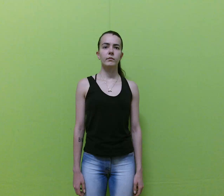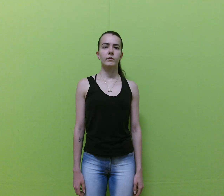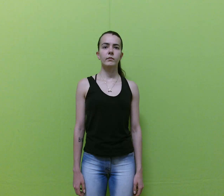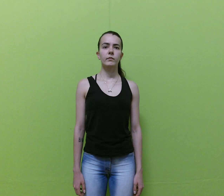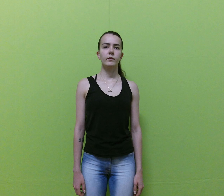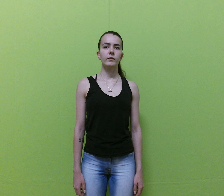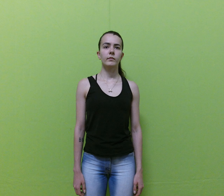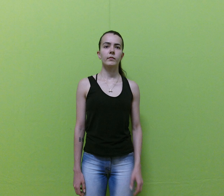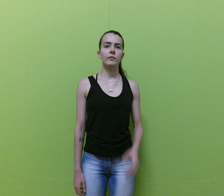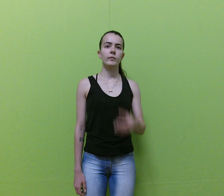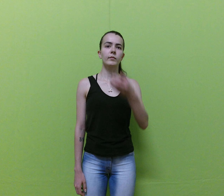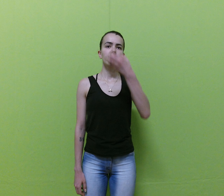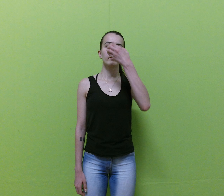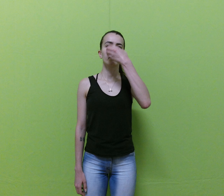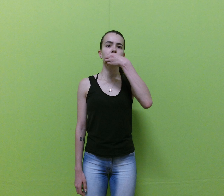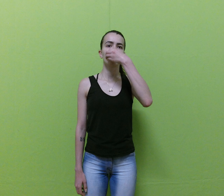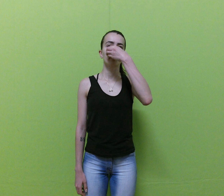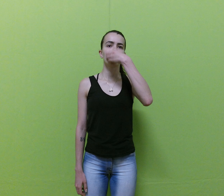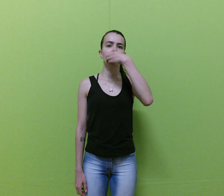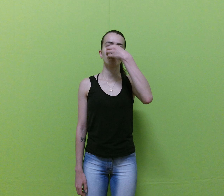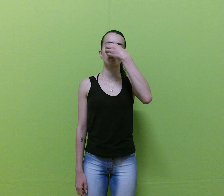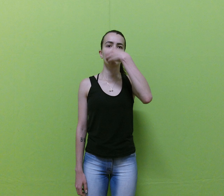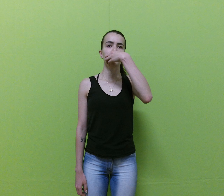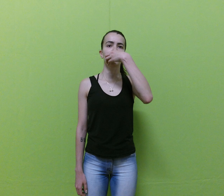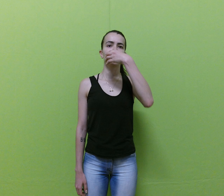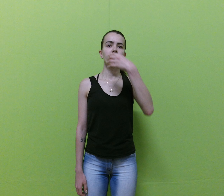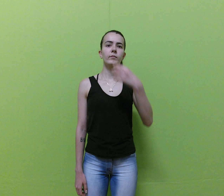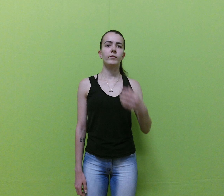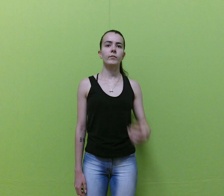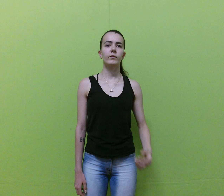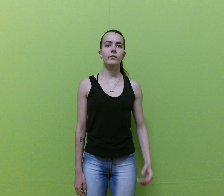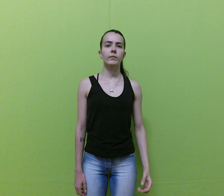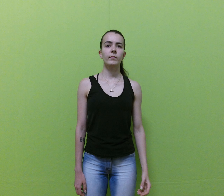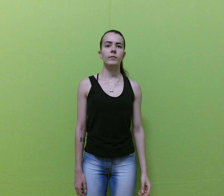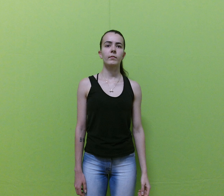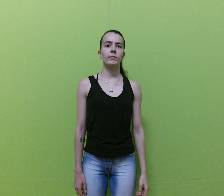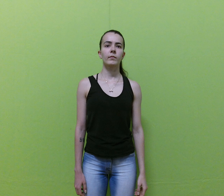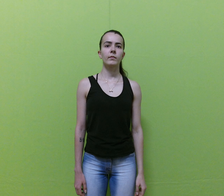maçã